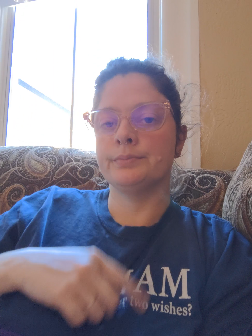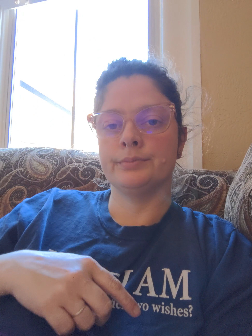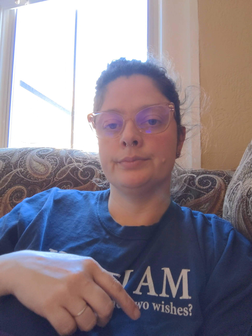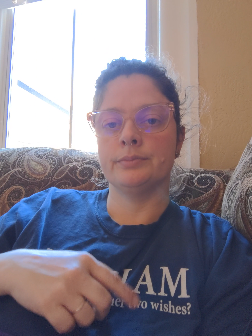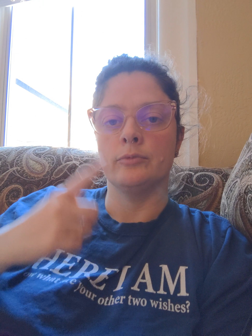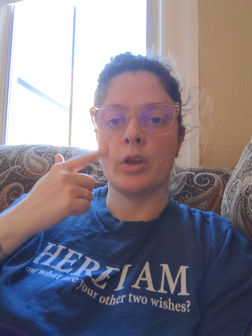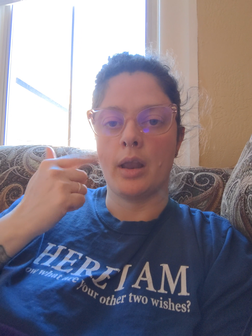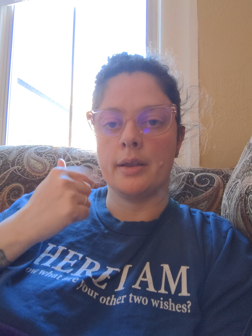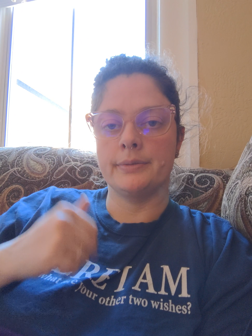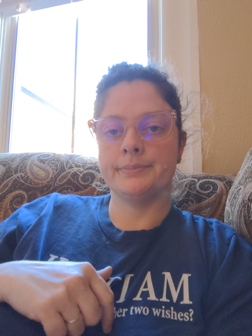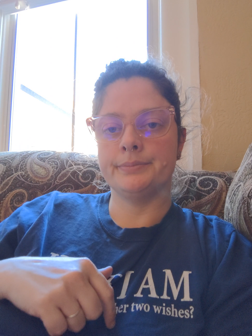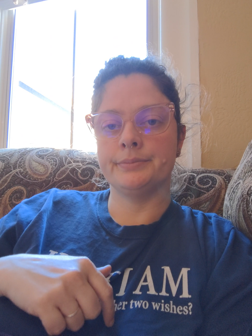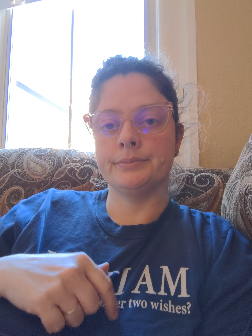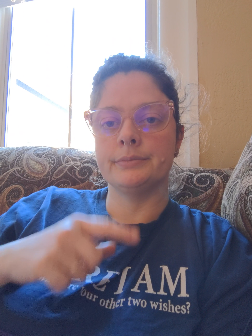cry